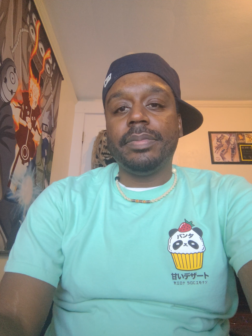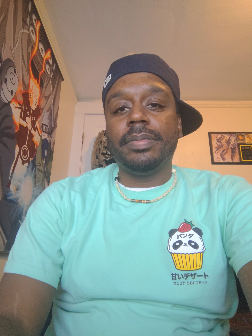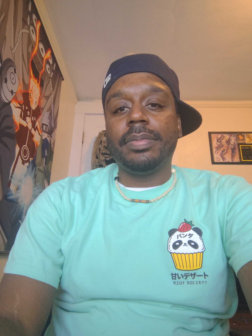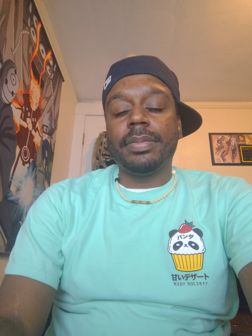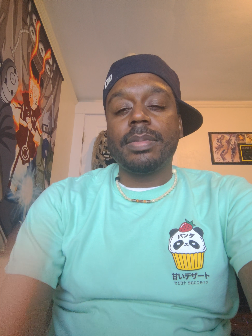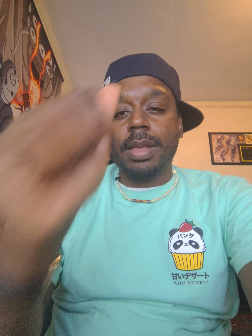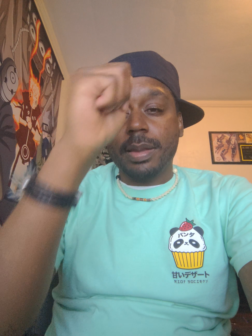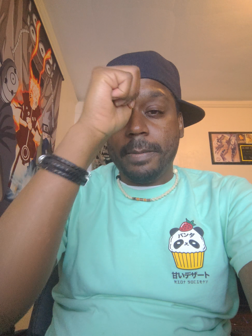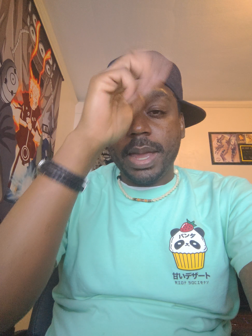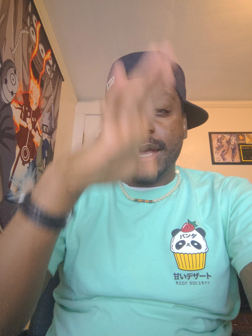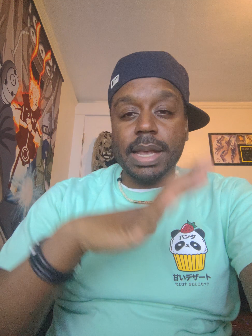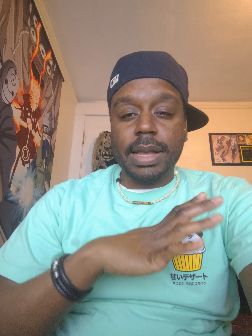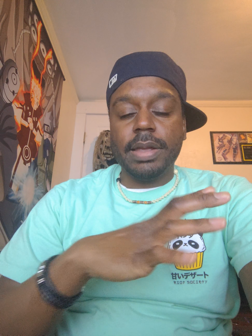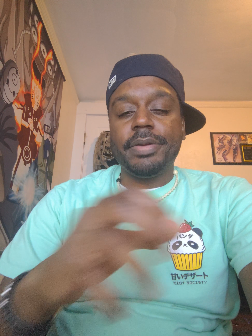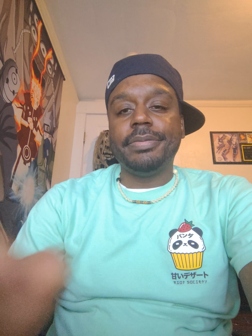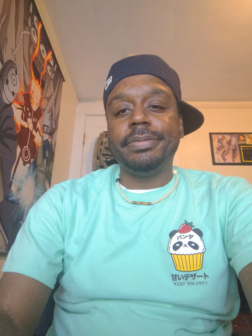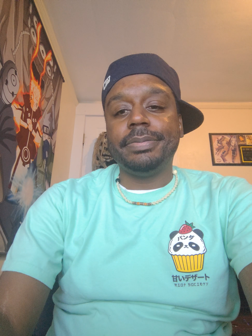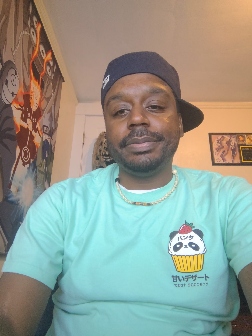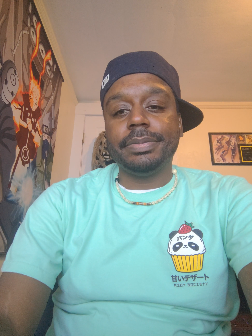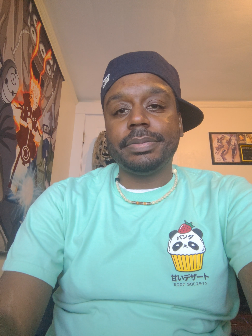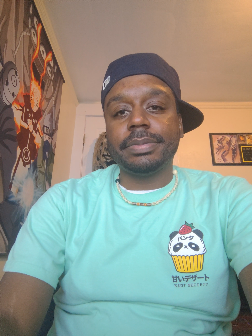man